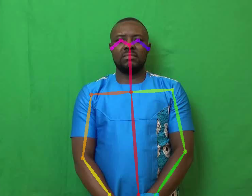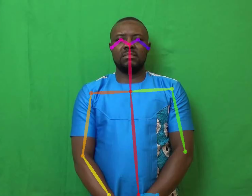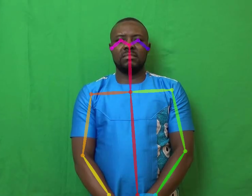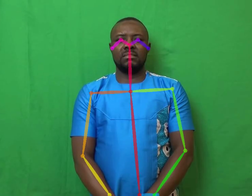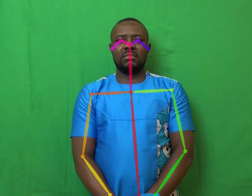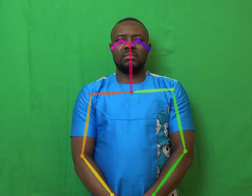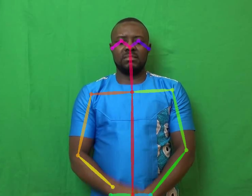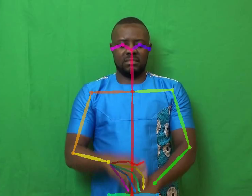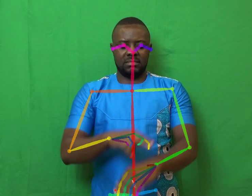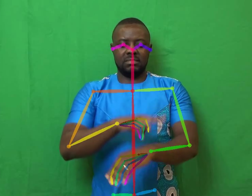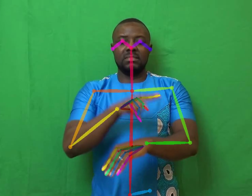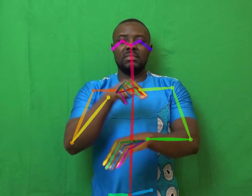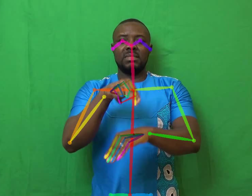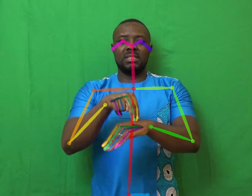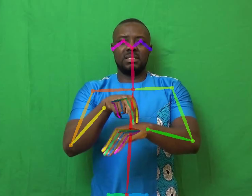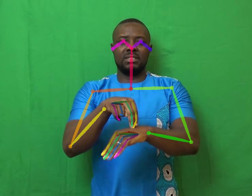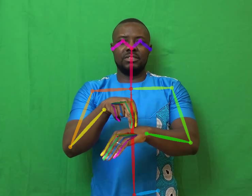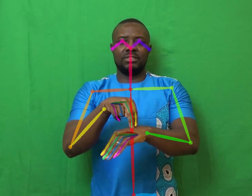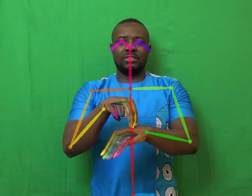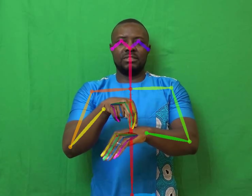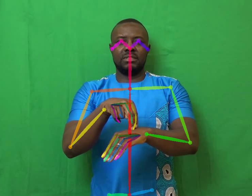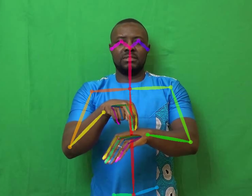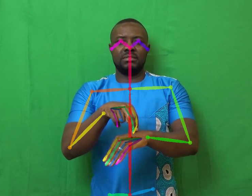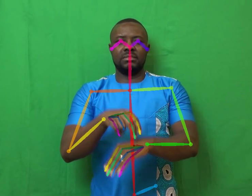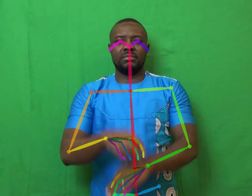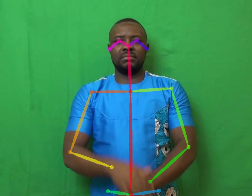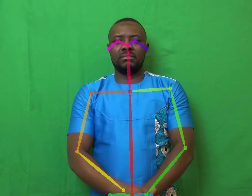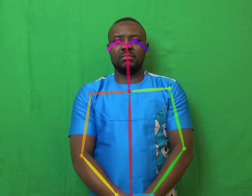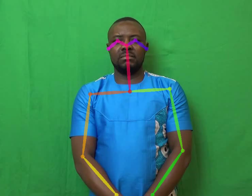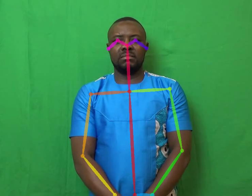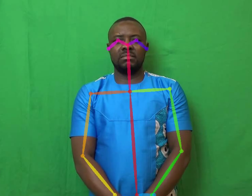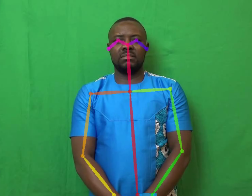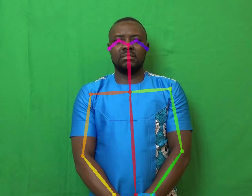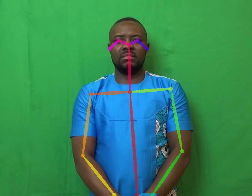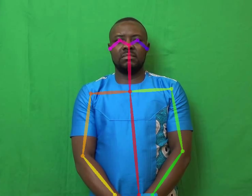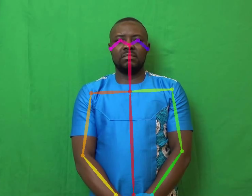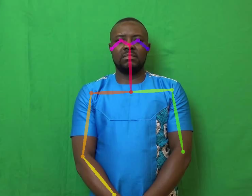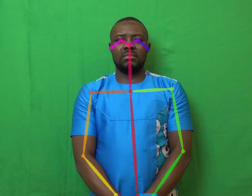nation or national